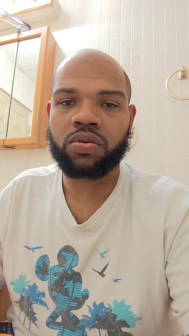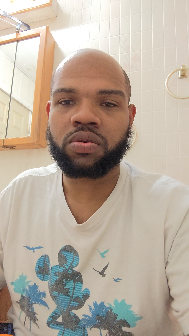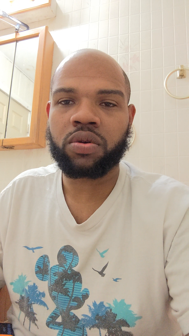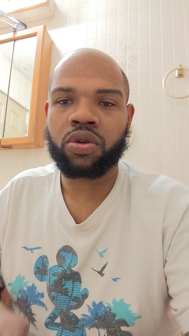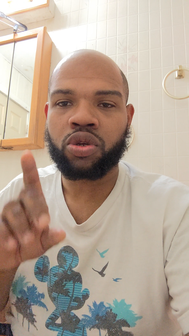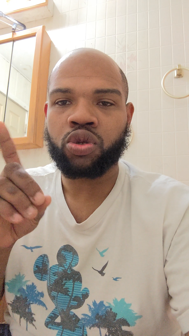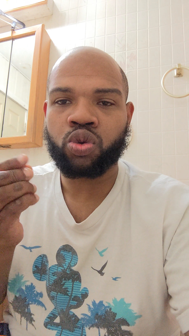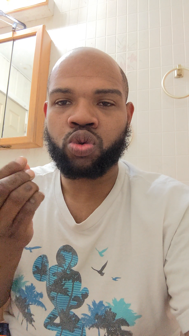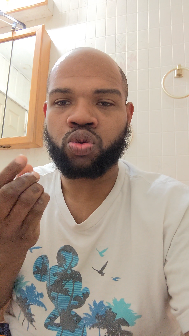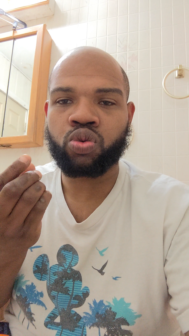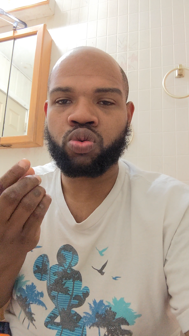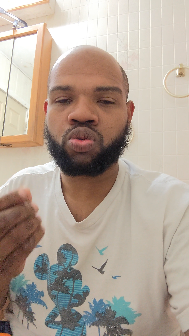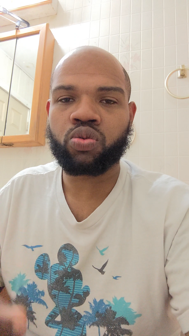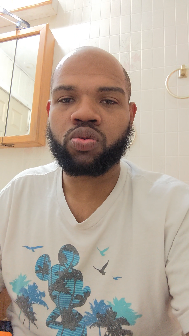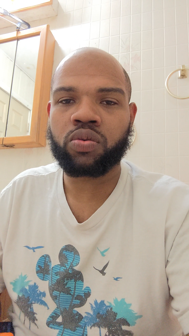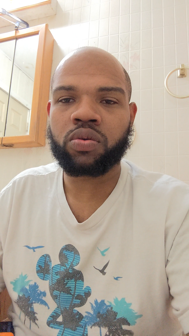do